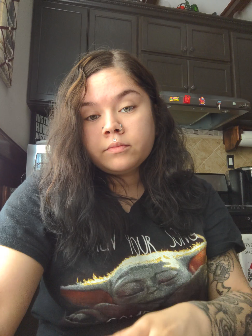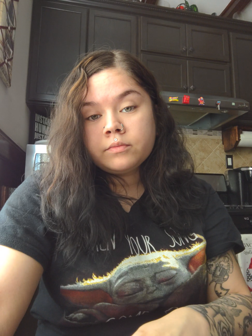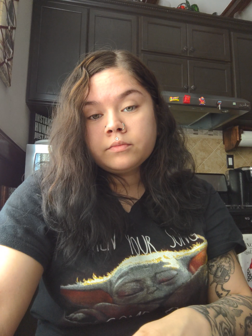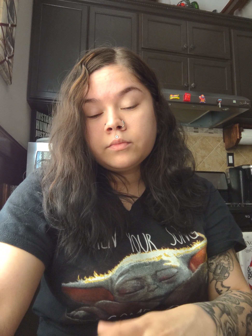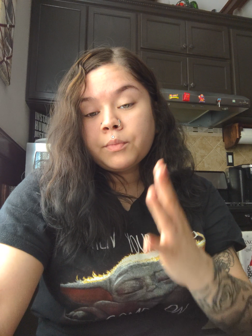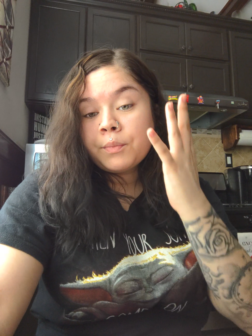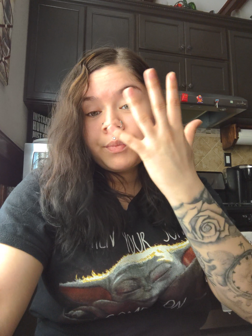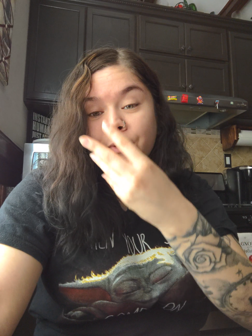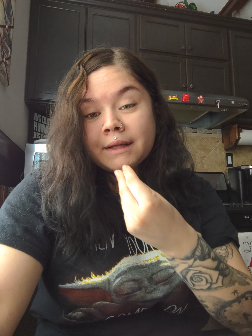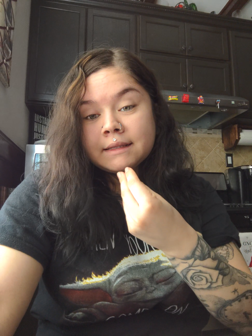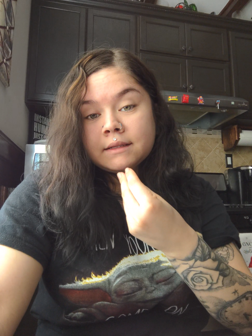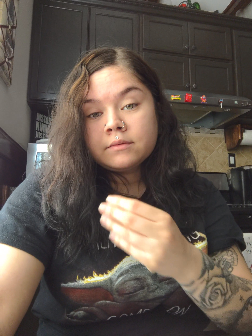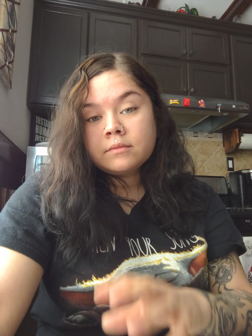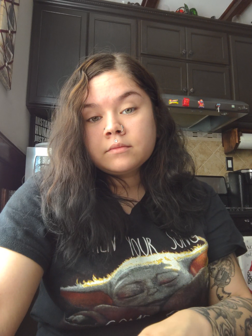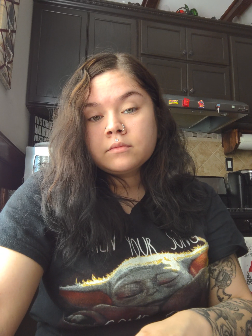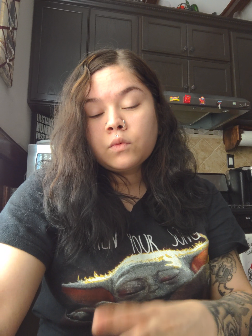pretty